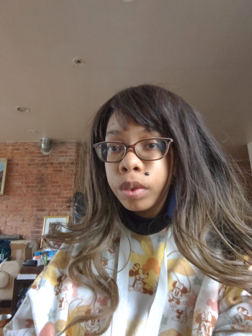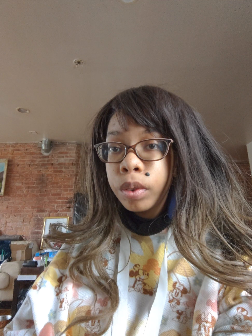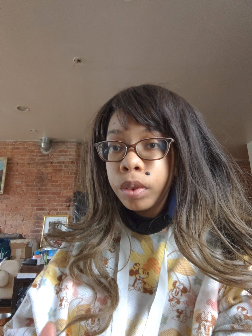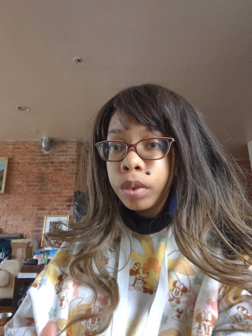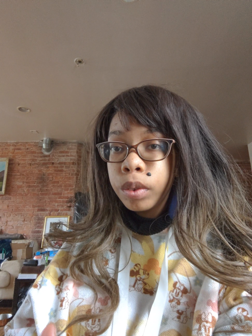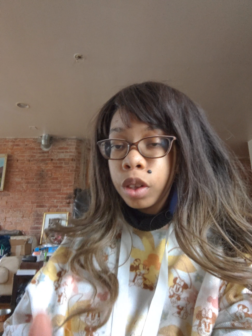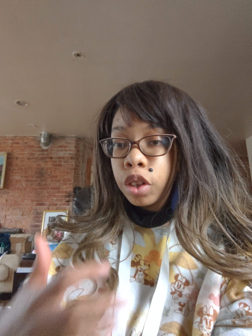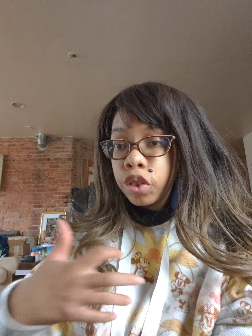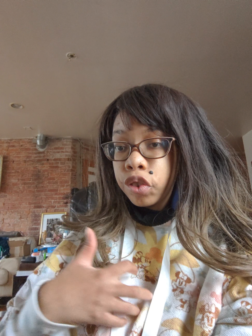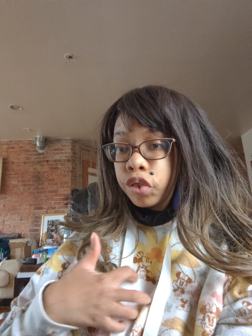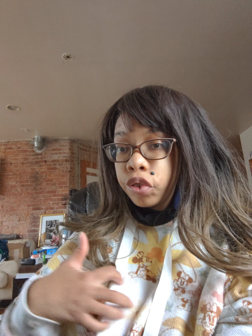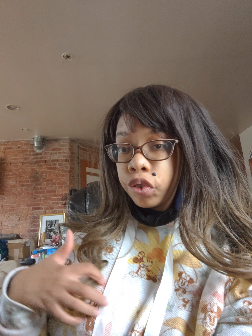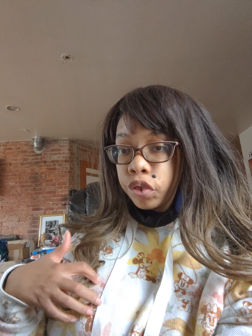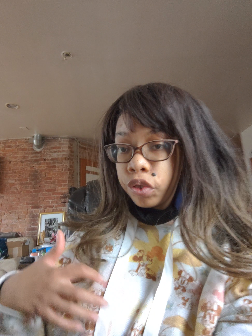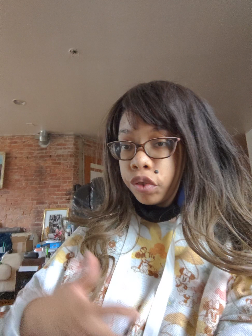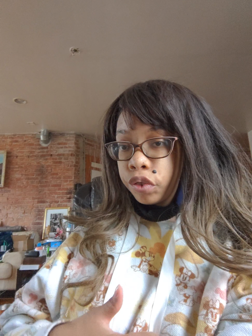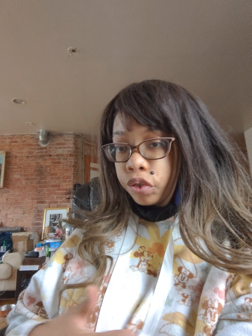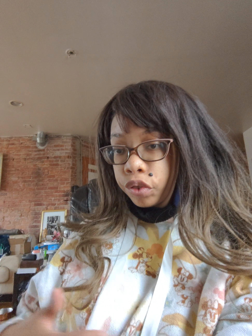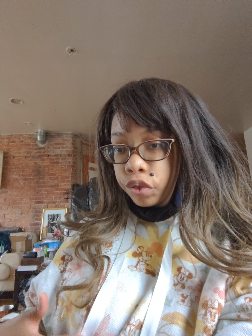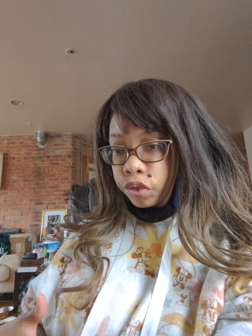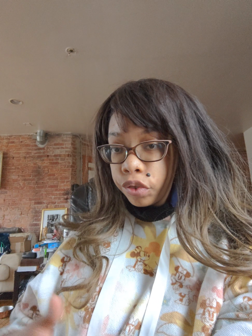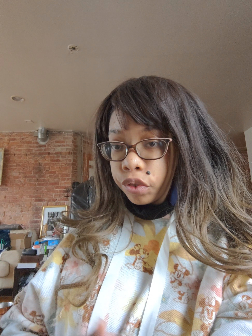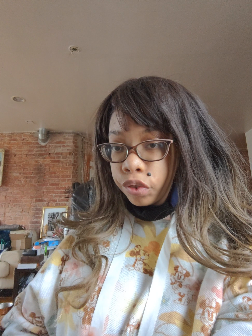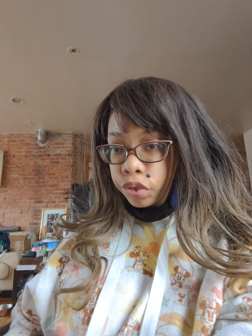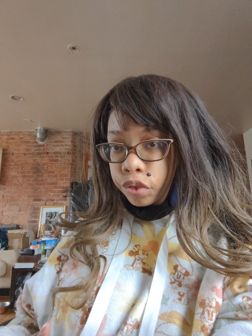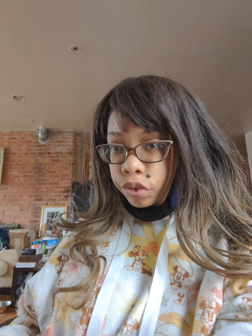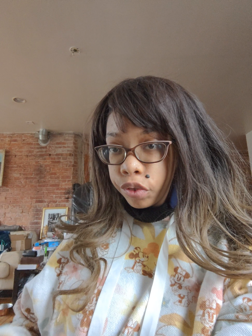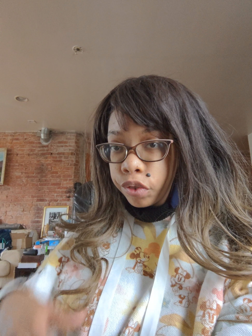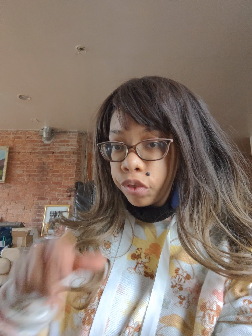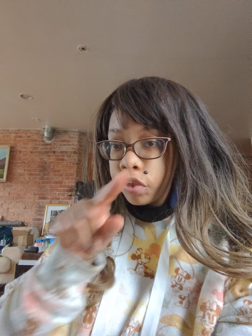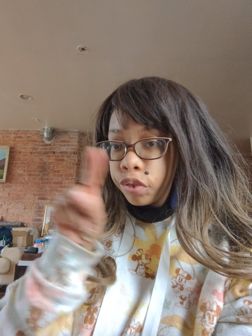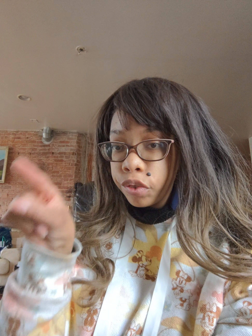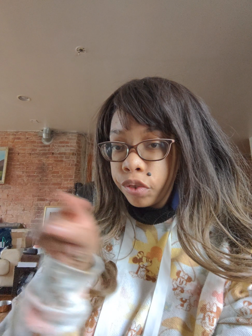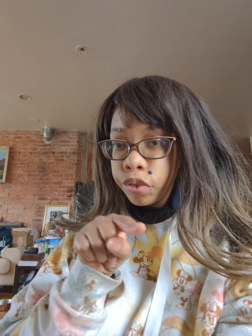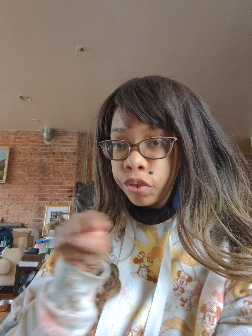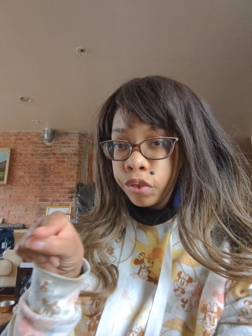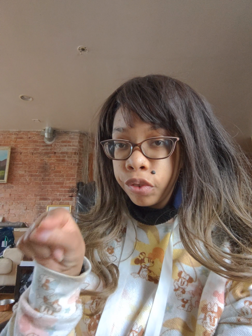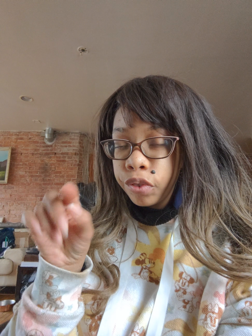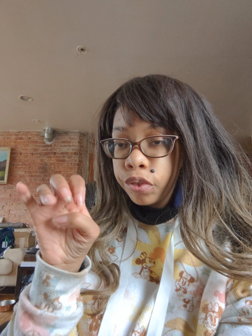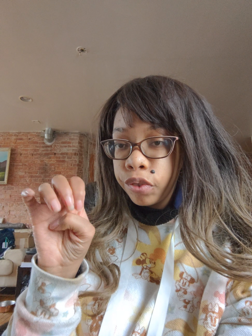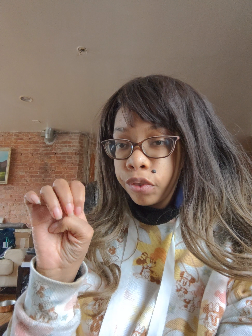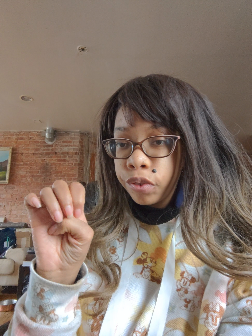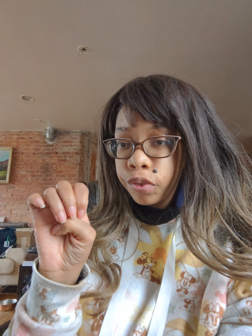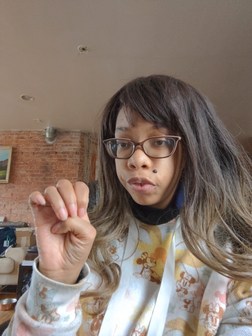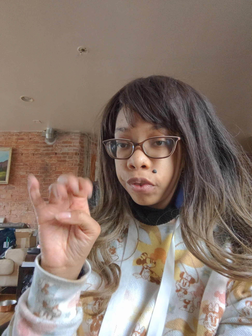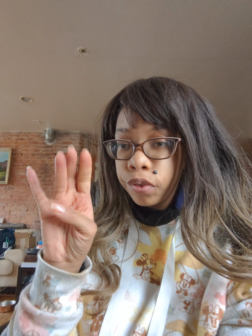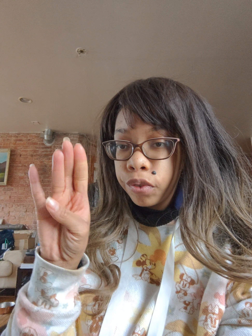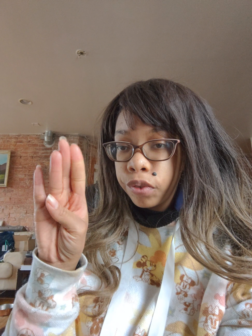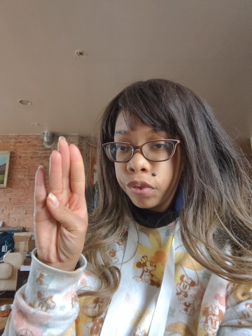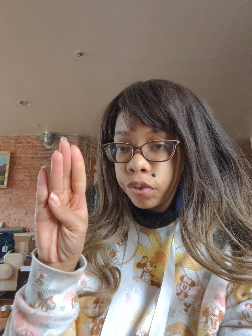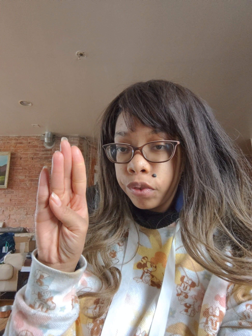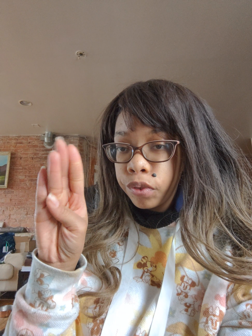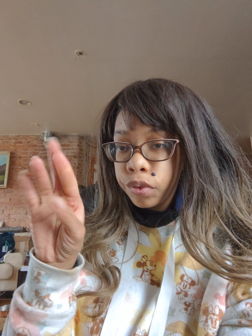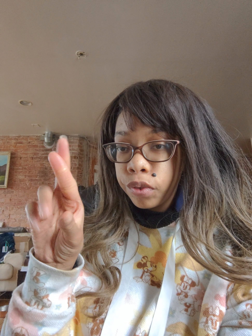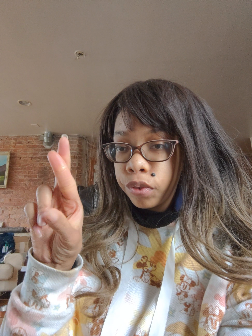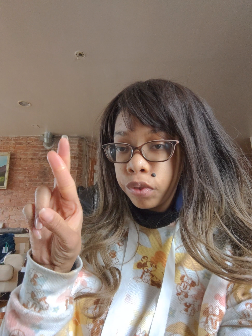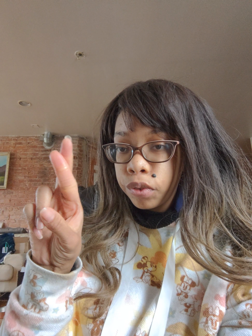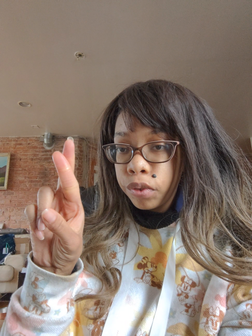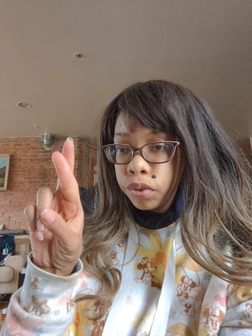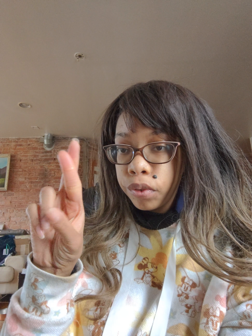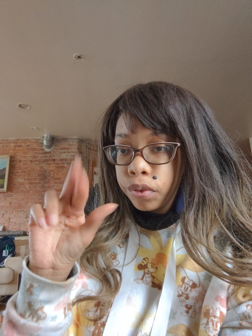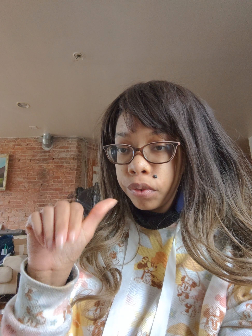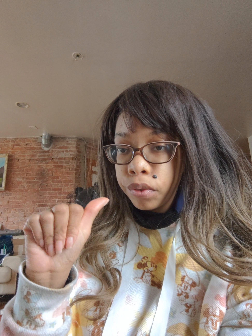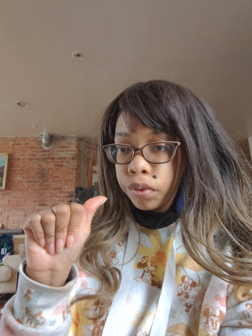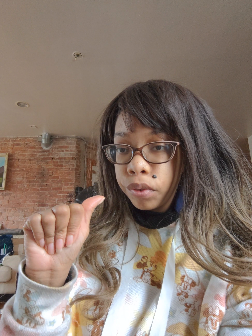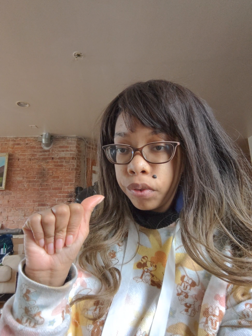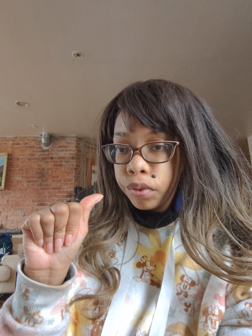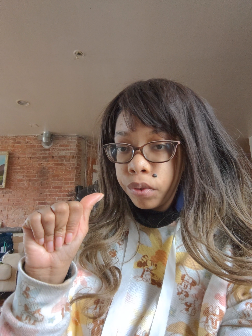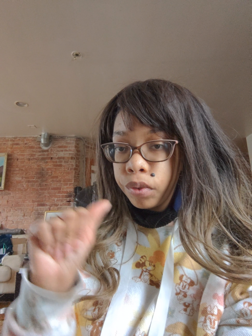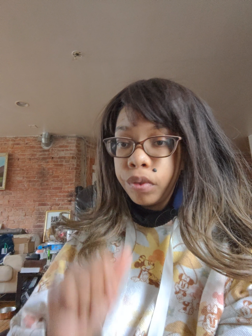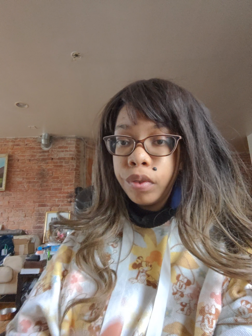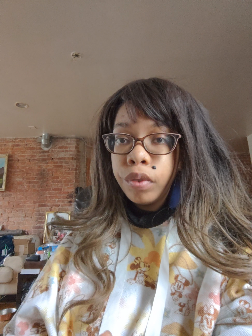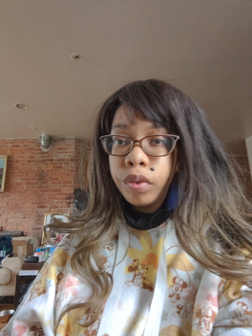zebra